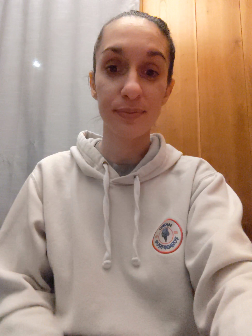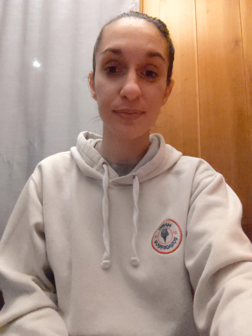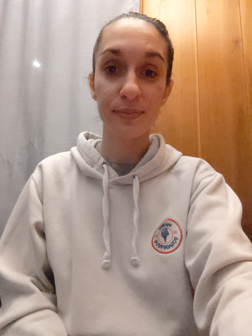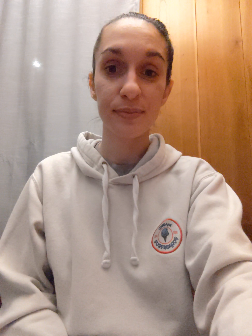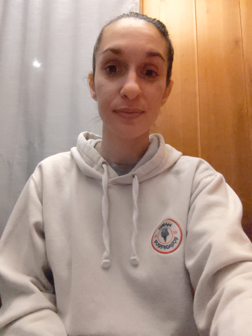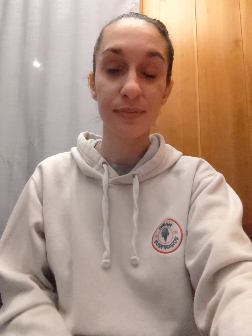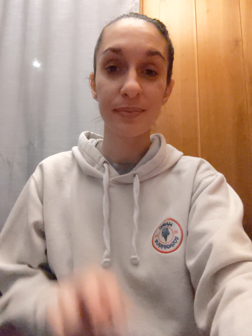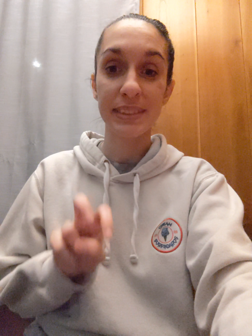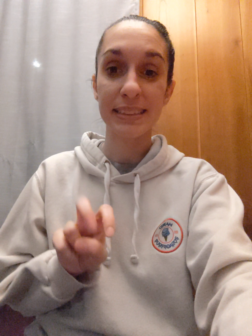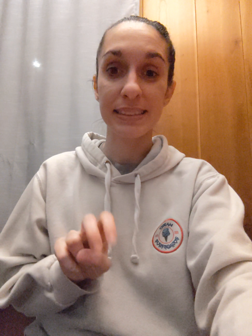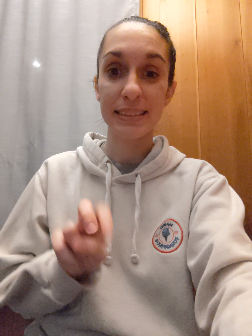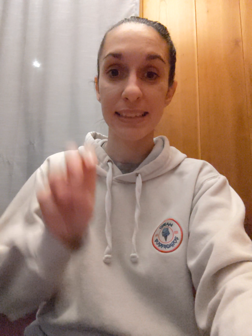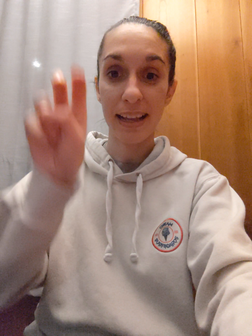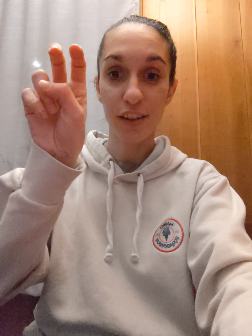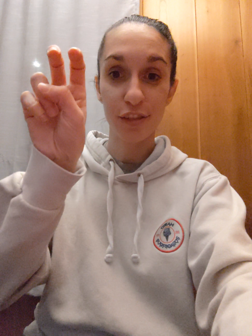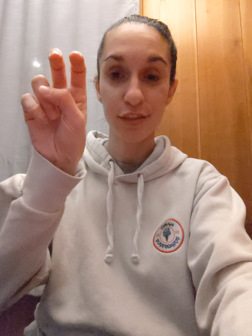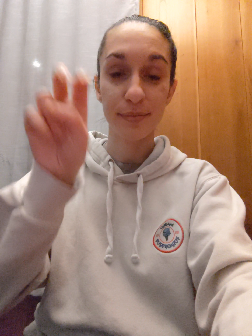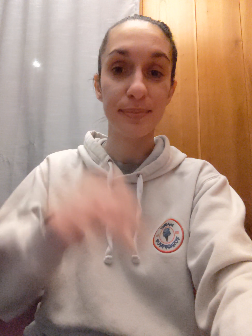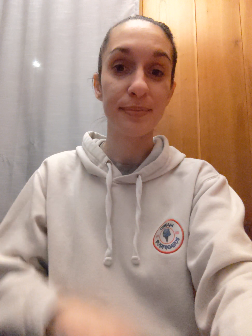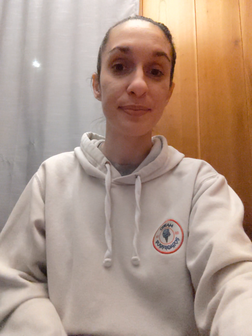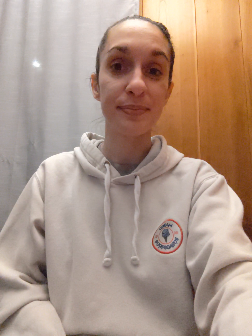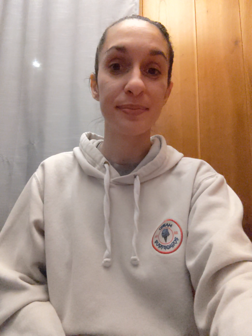stairs